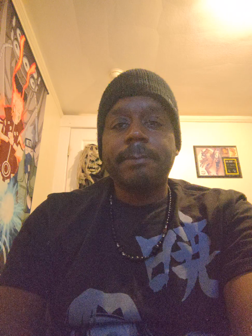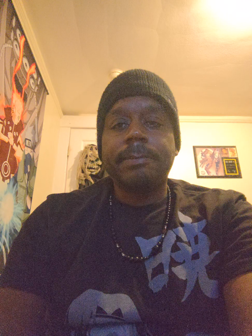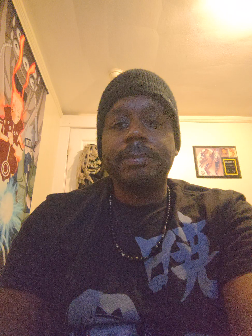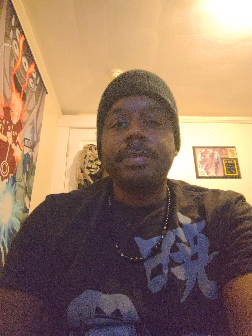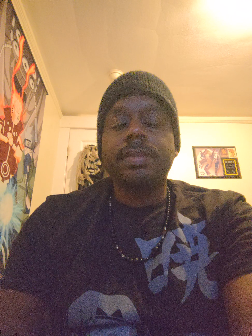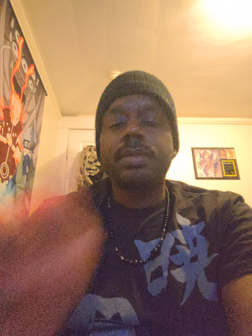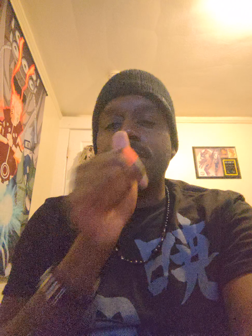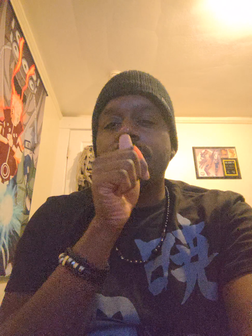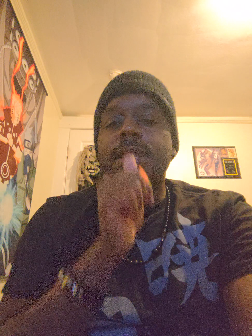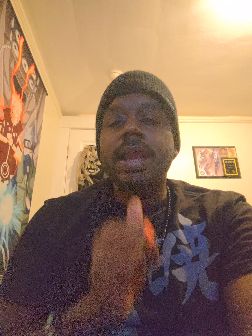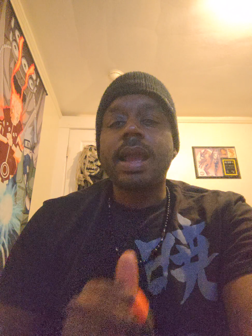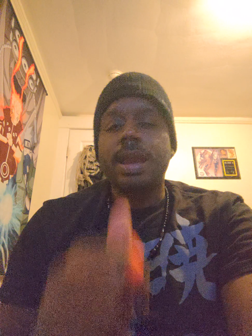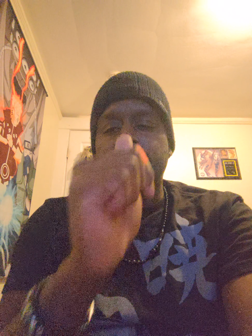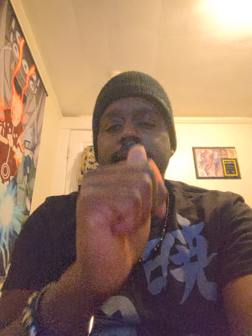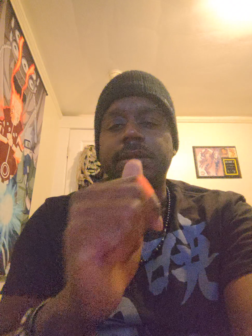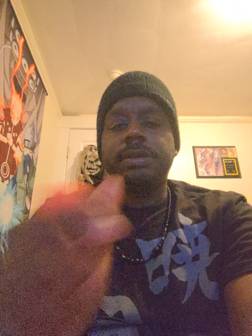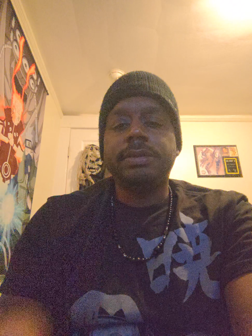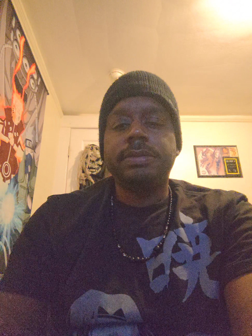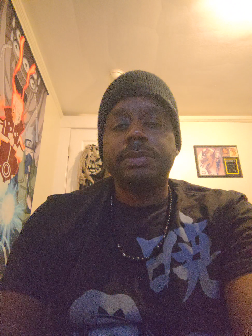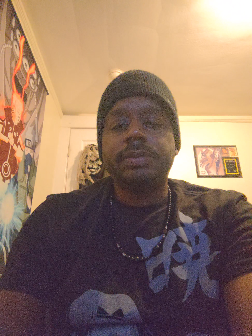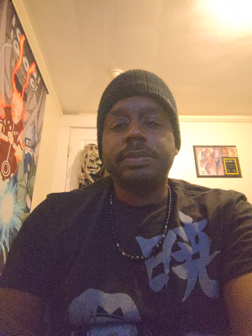hide